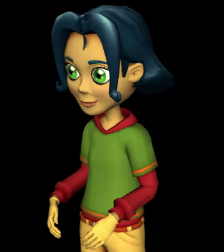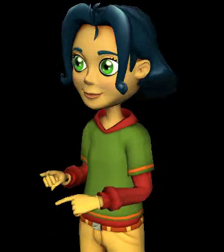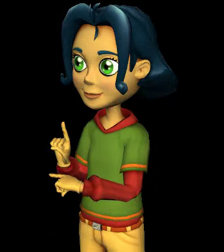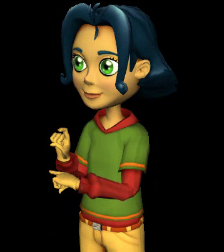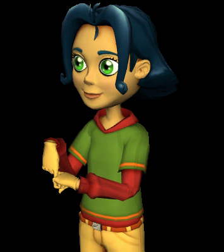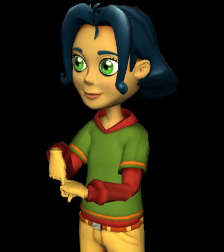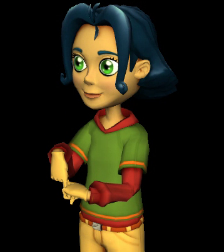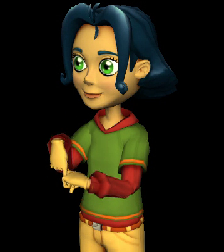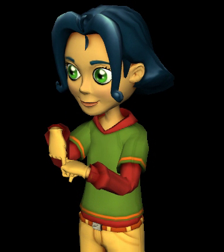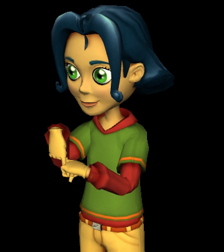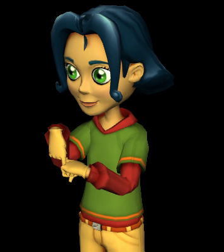يعلق